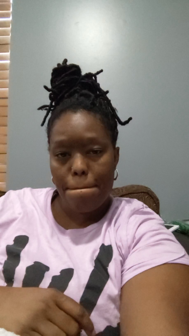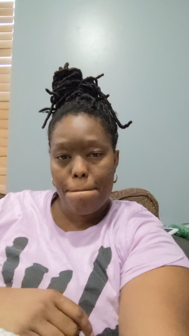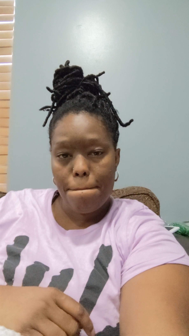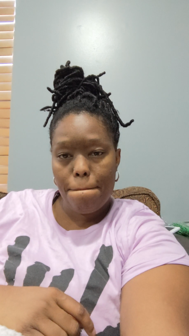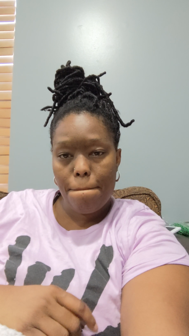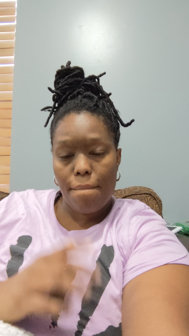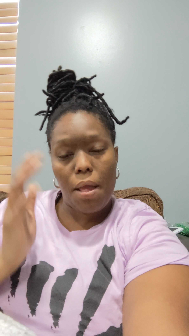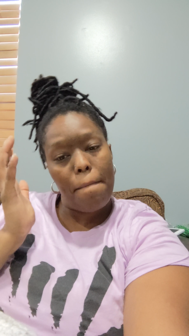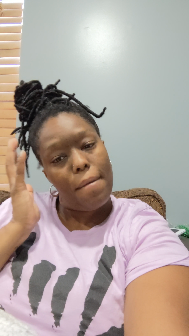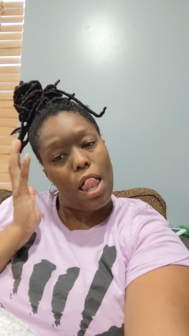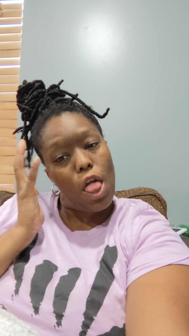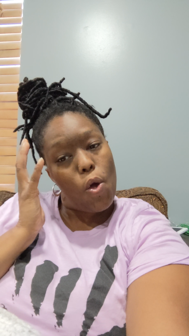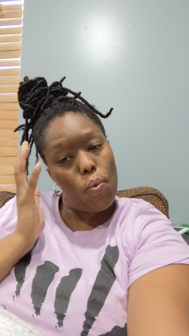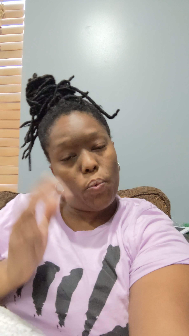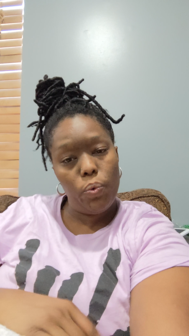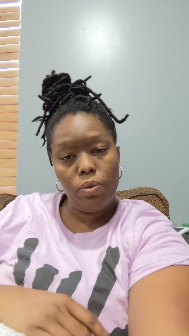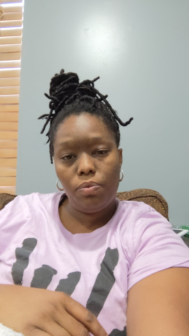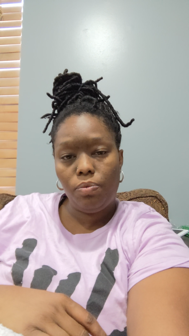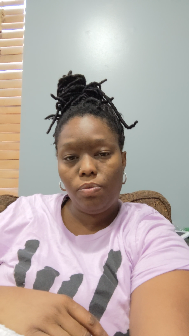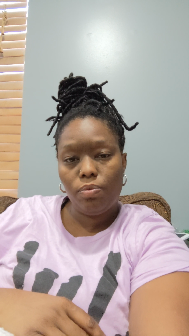pillow